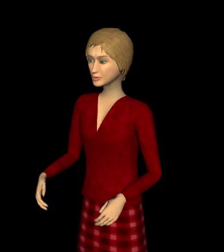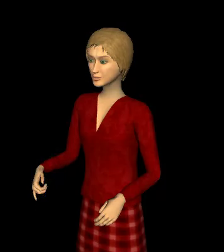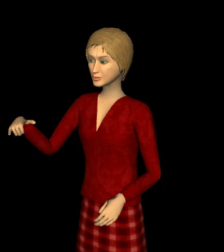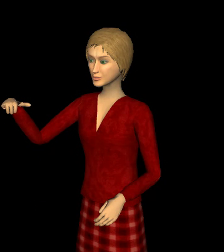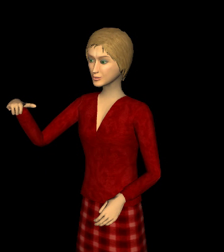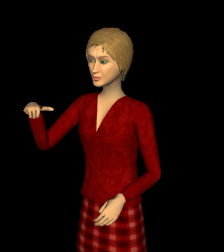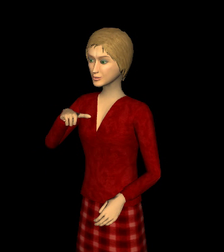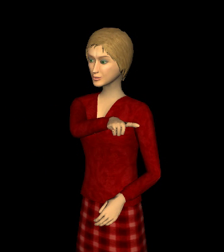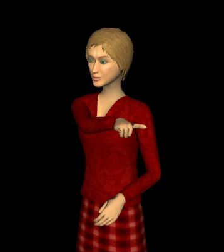طائرة